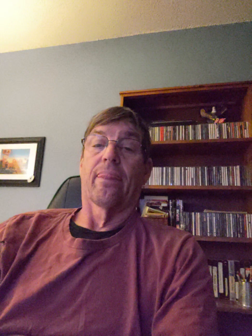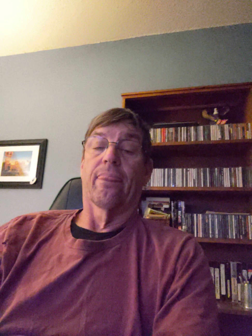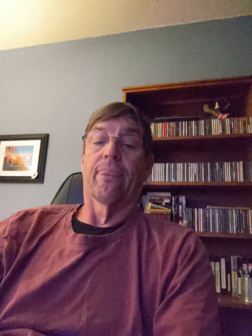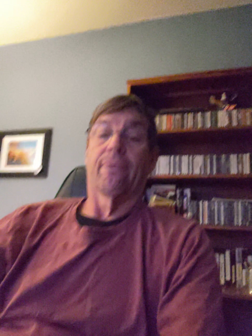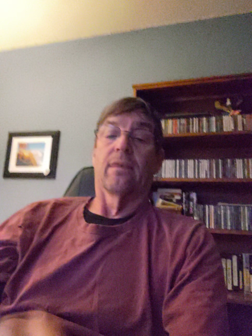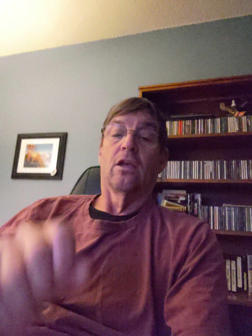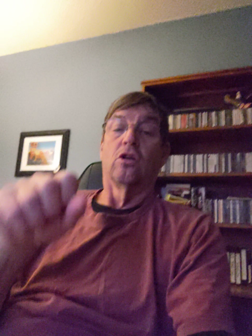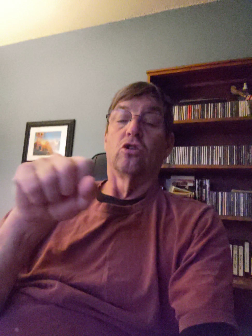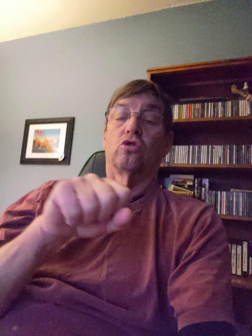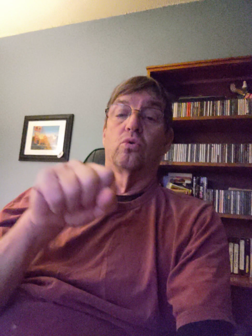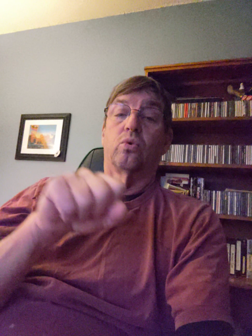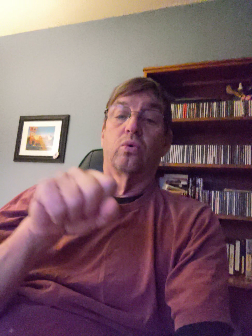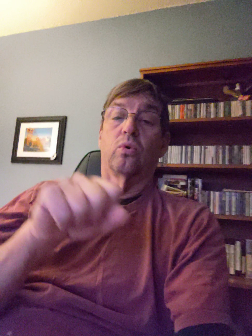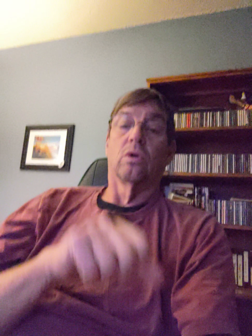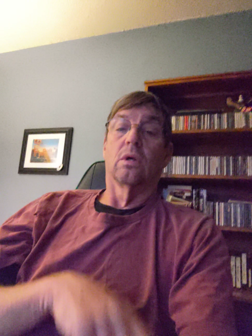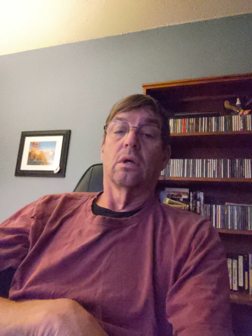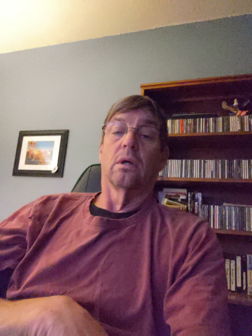shoe